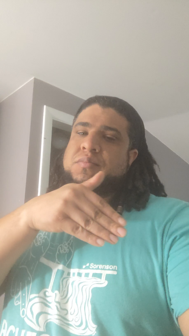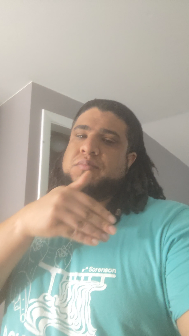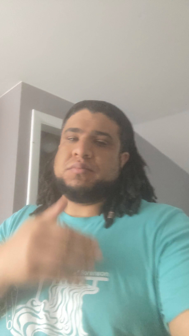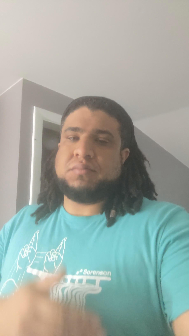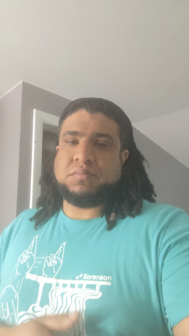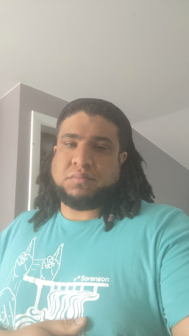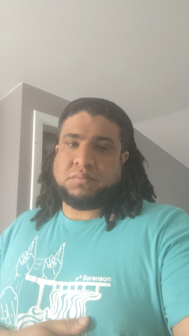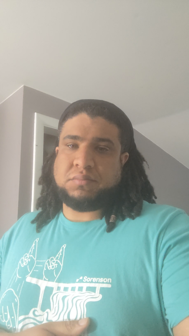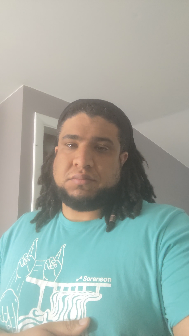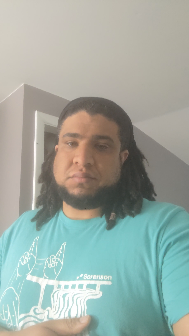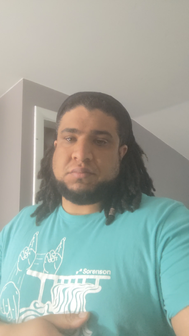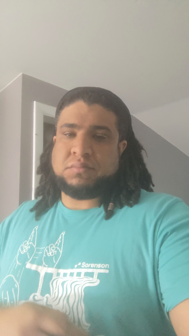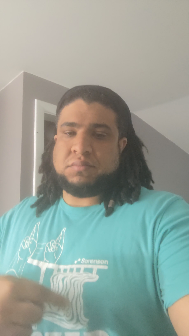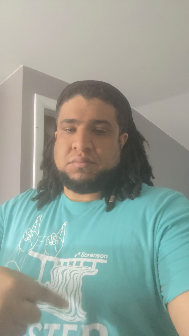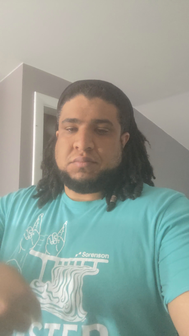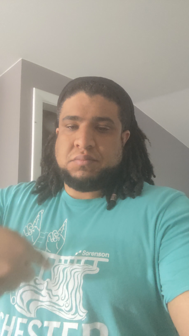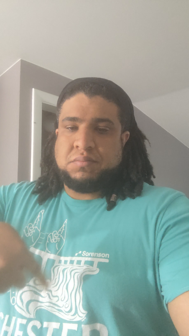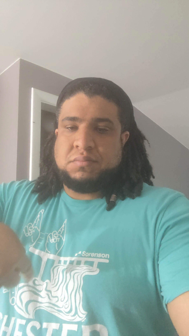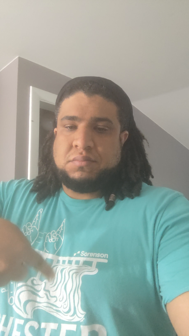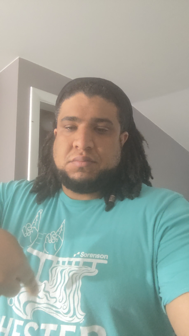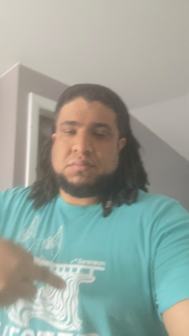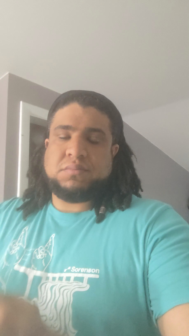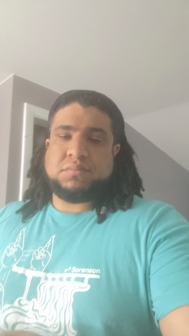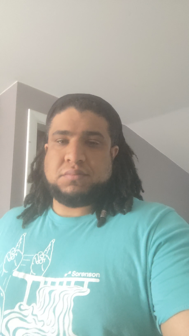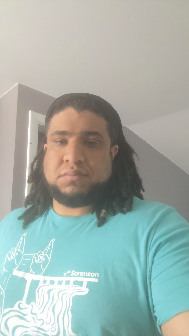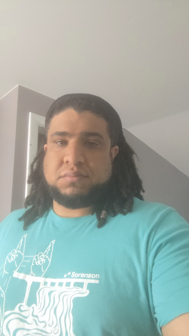belly button